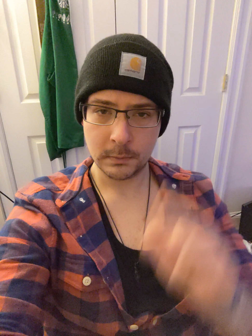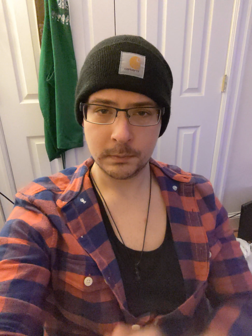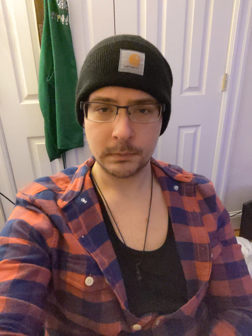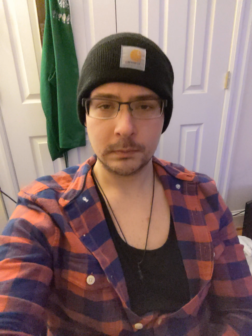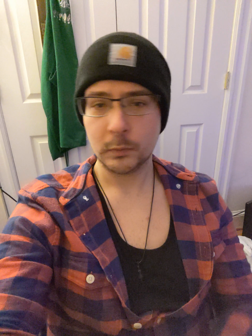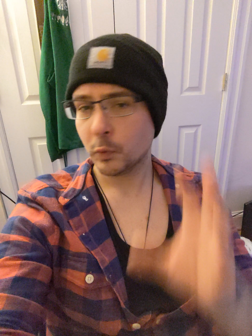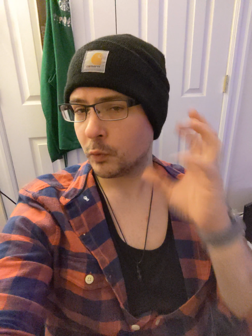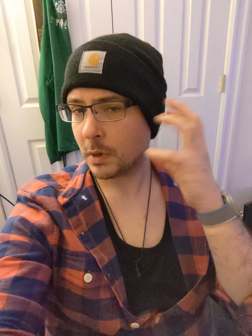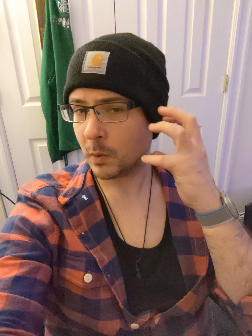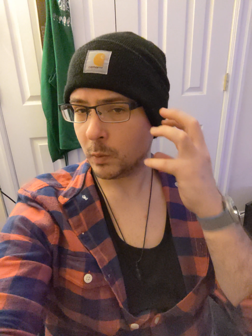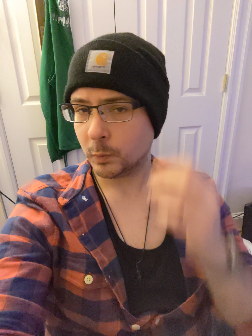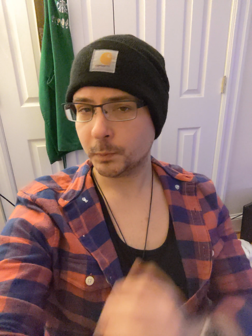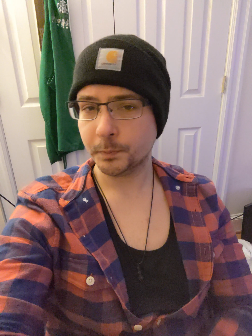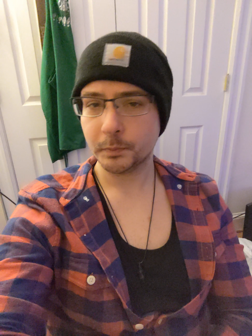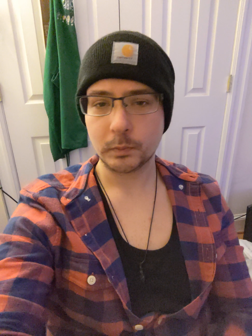radio